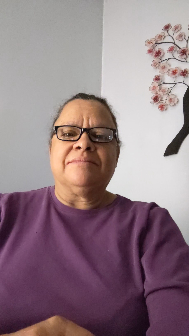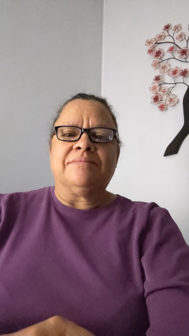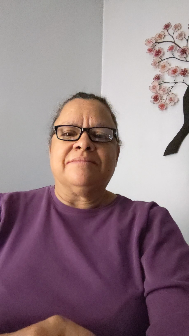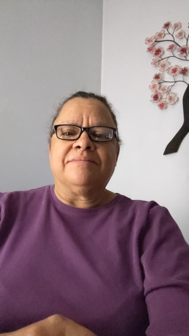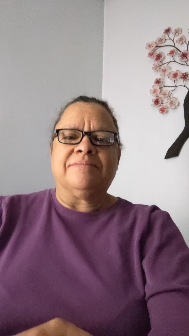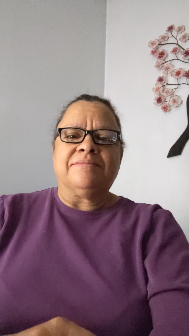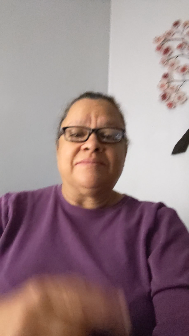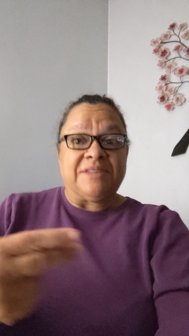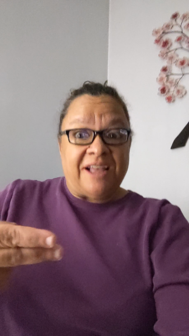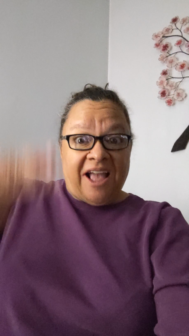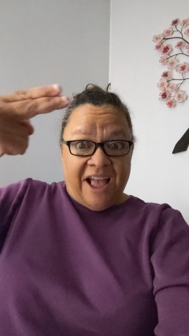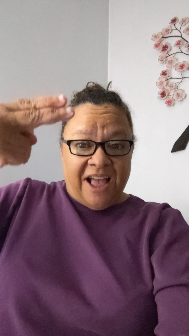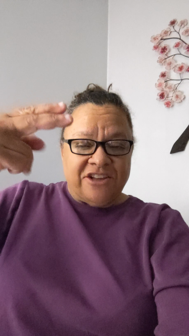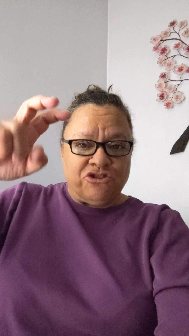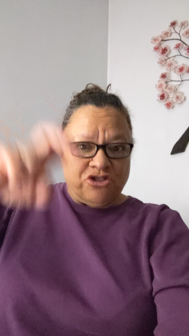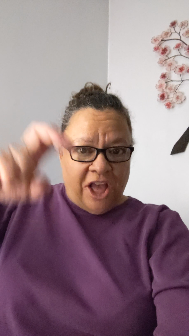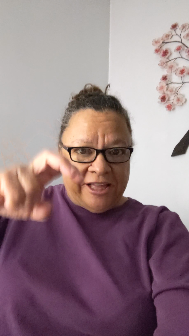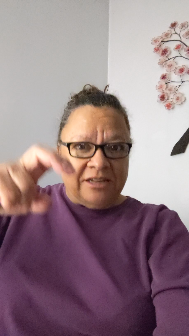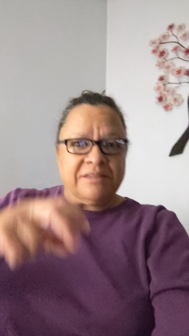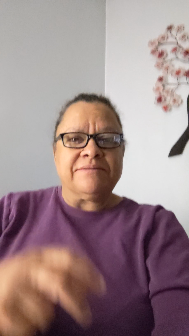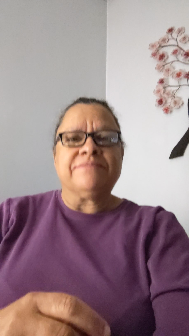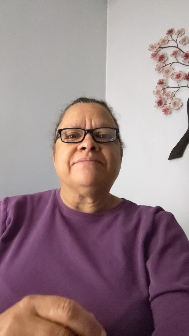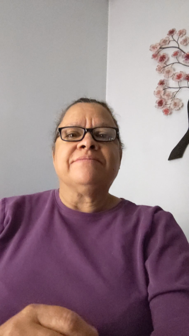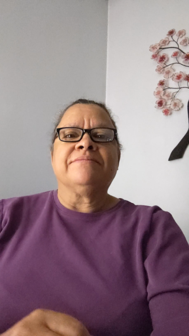high chair